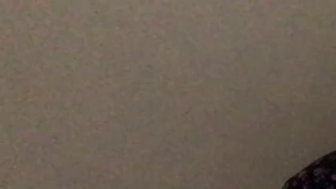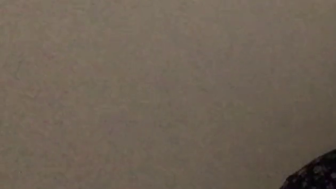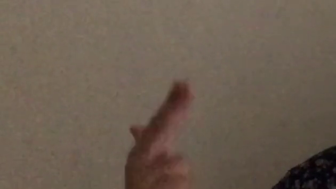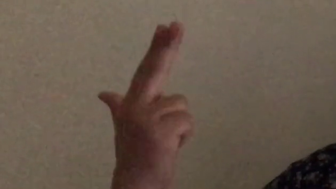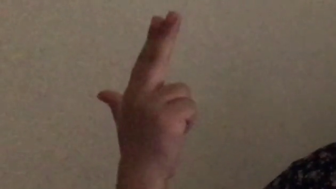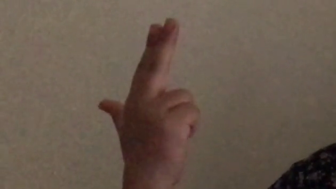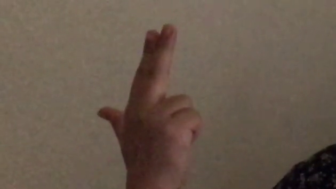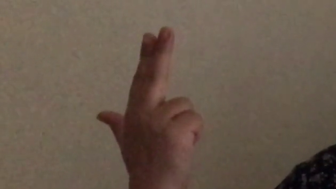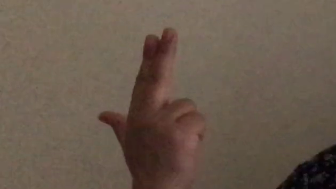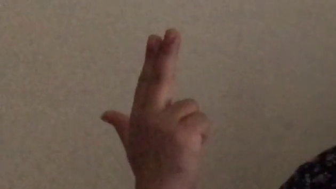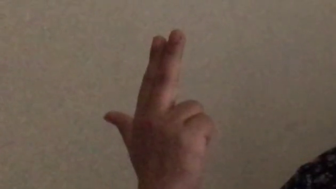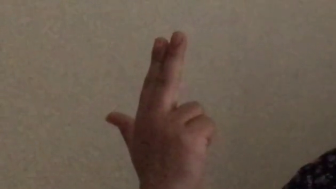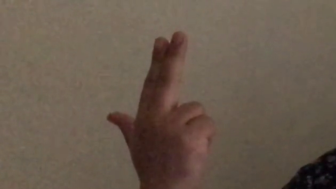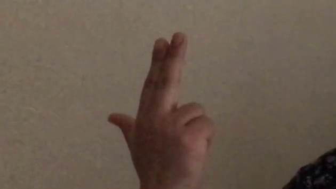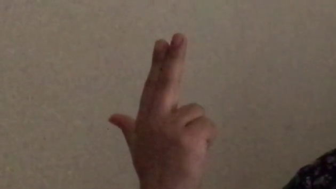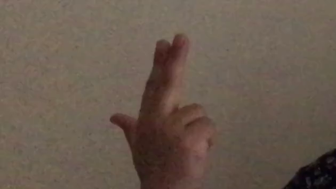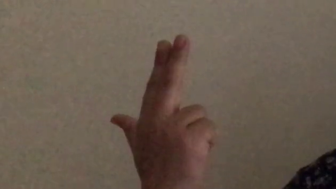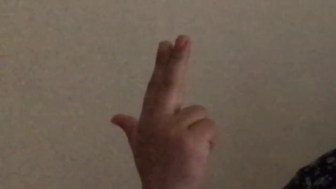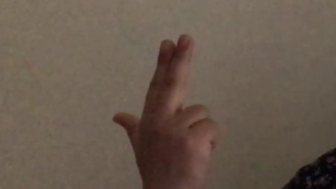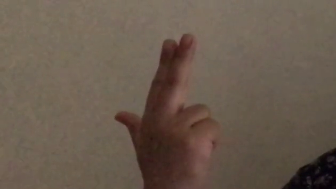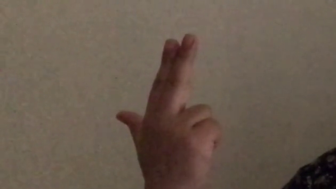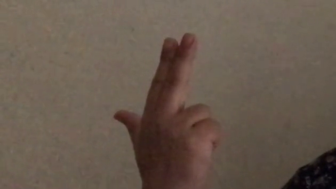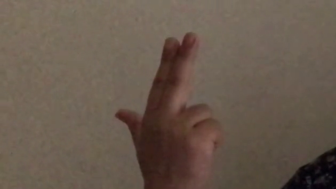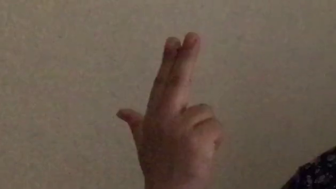ई